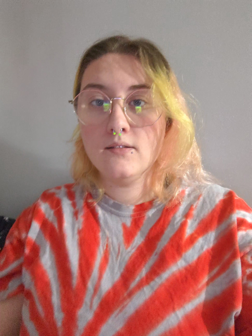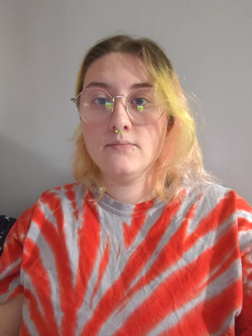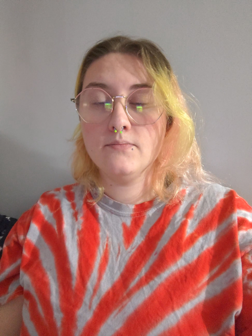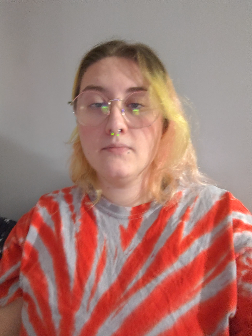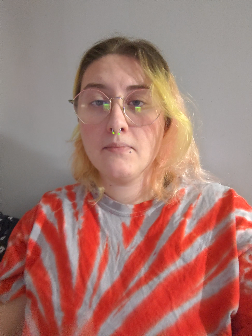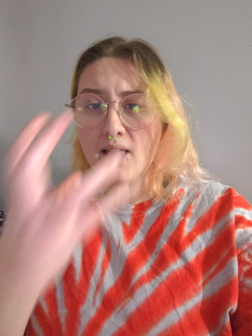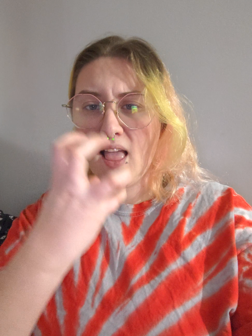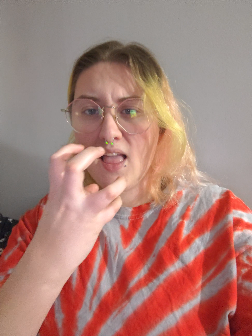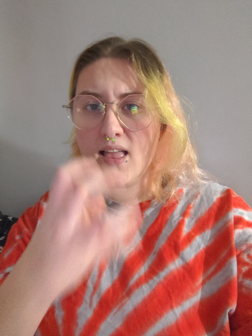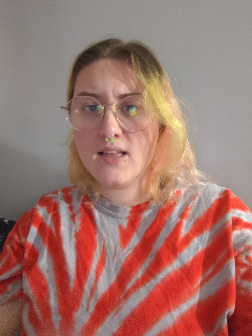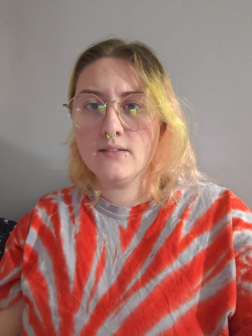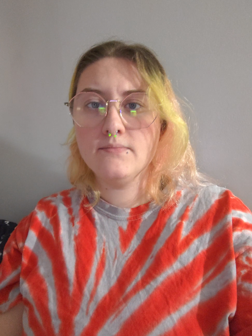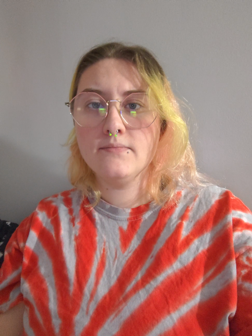mad